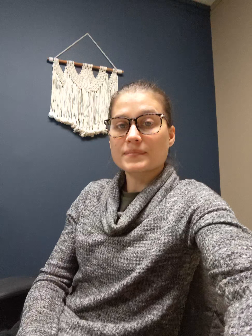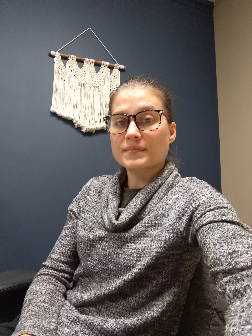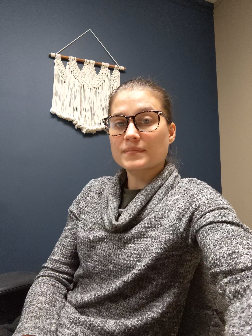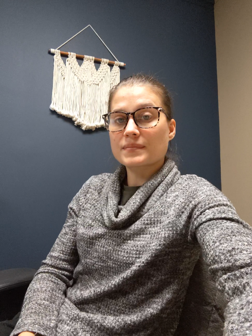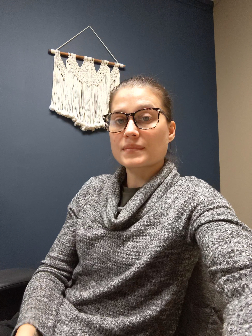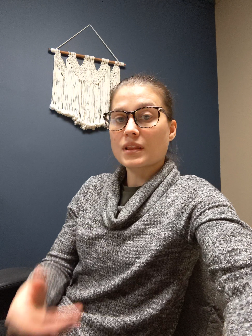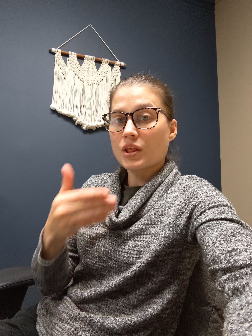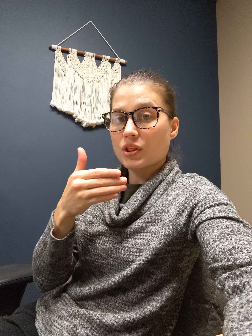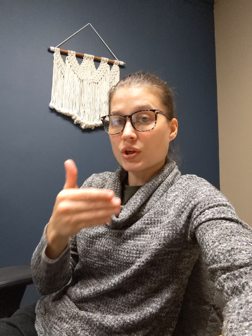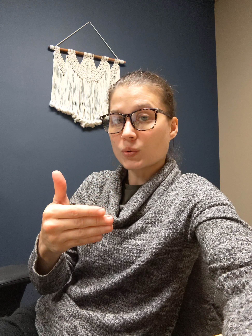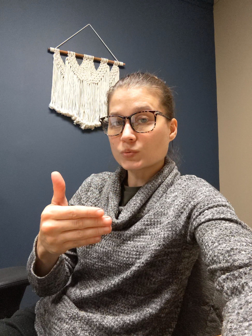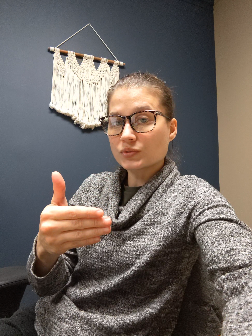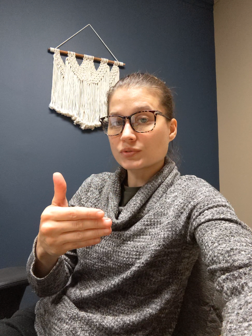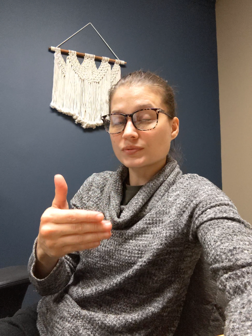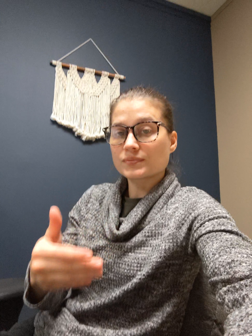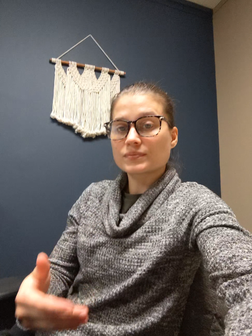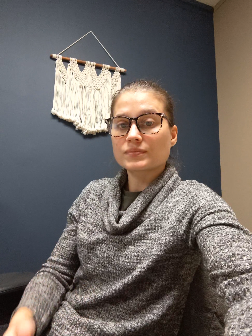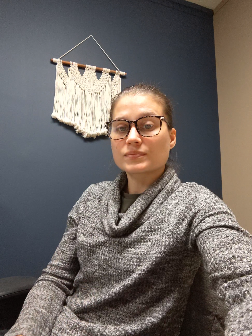close